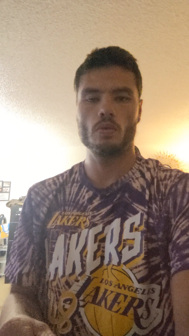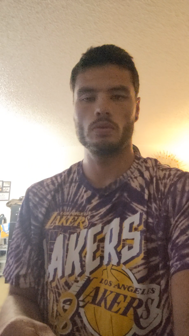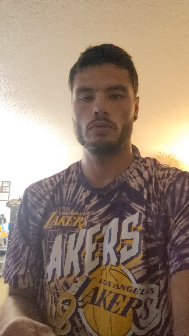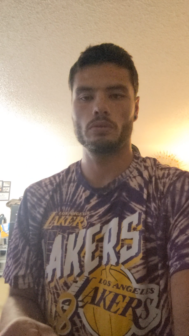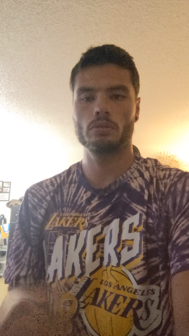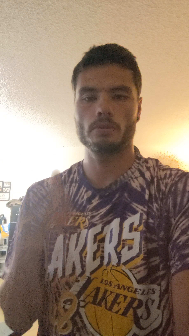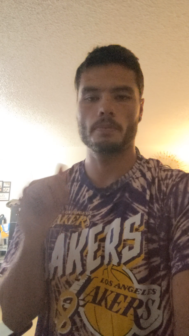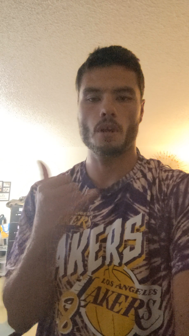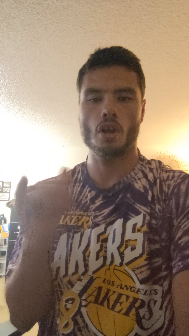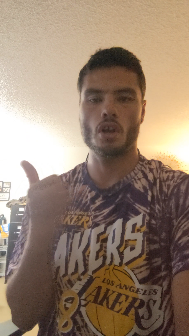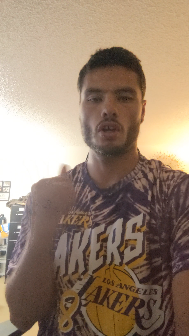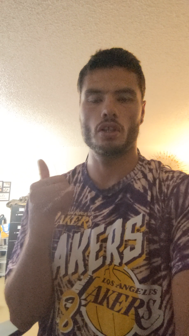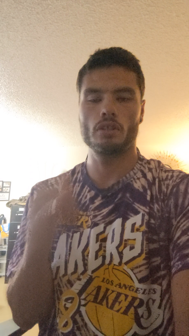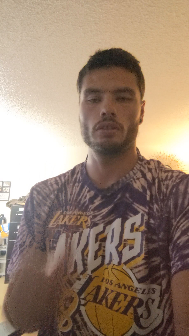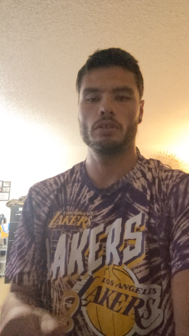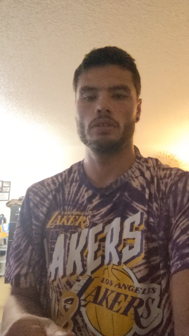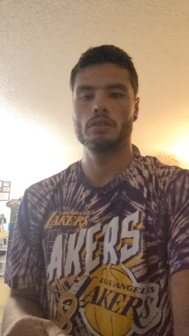party